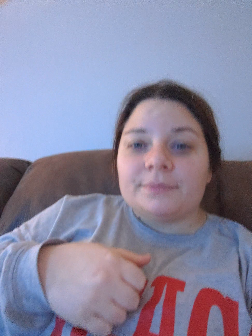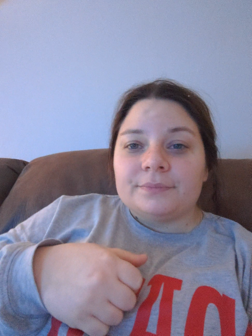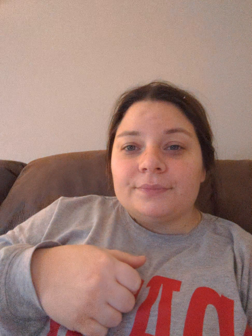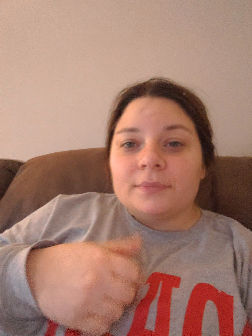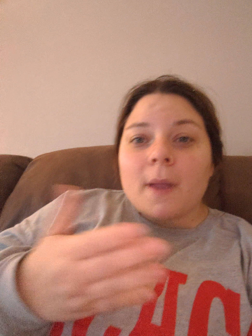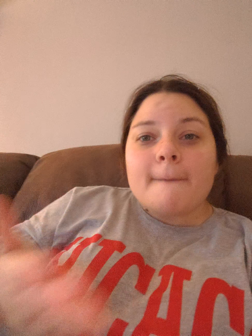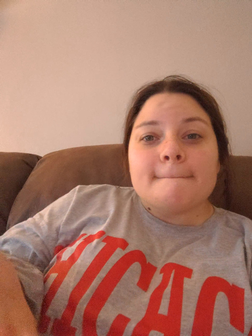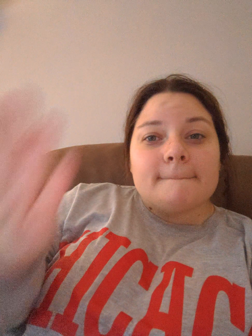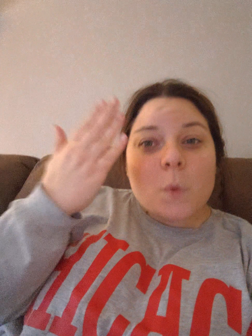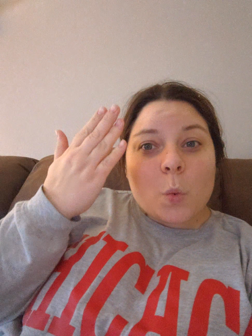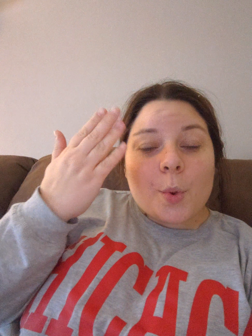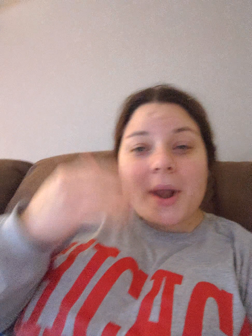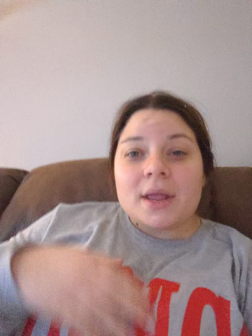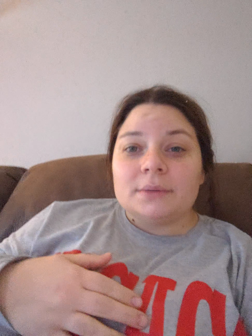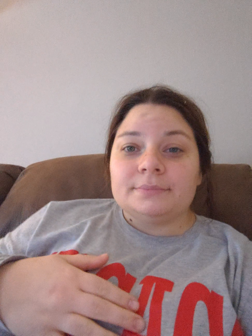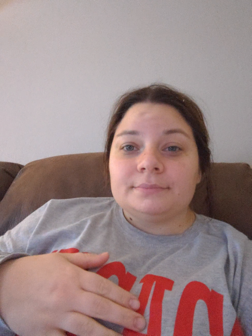morning